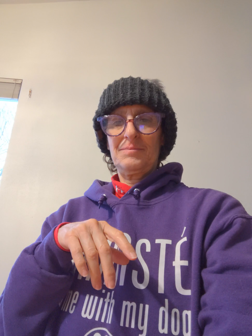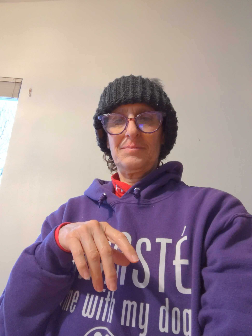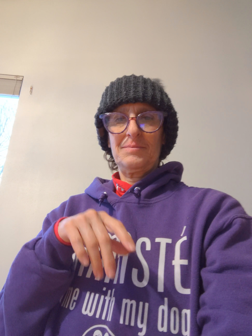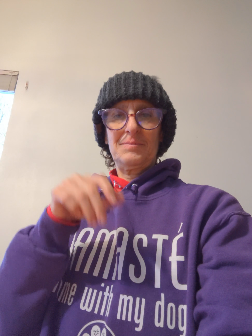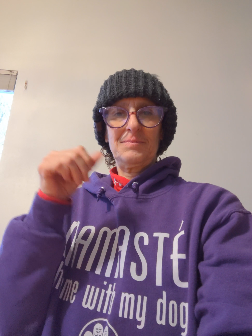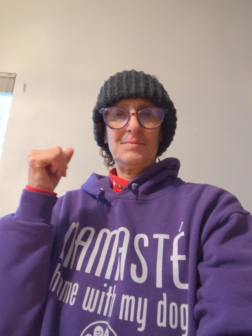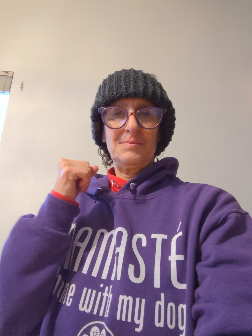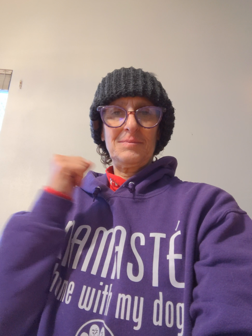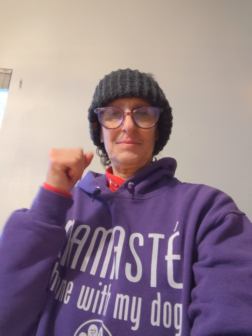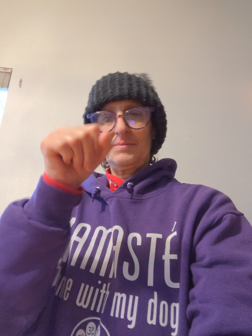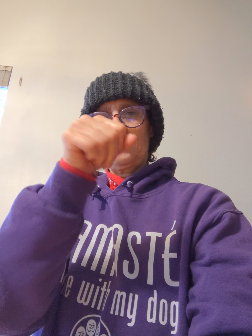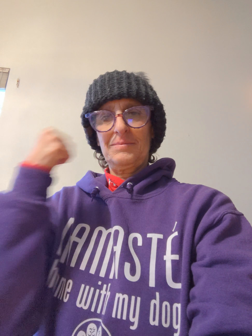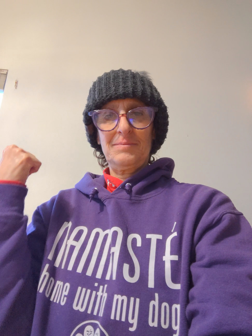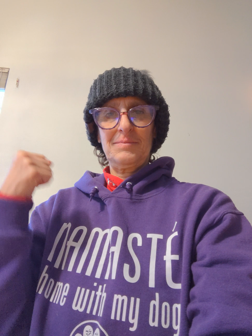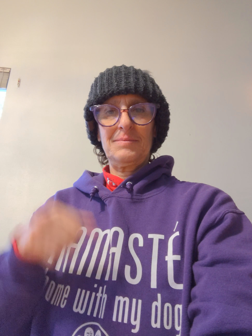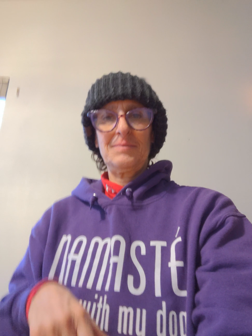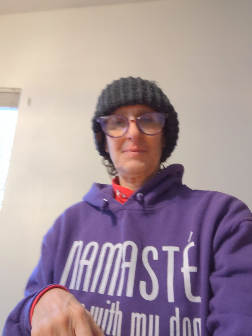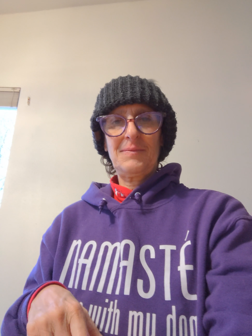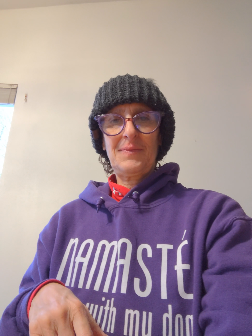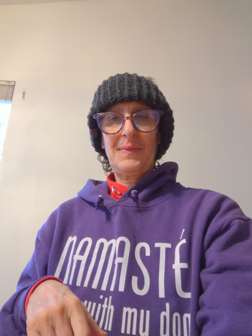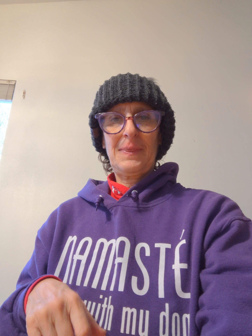refrigerator